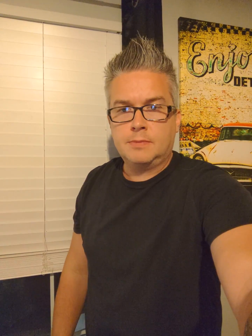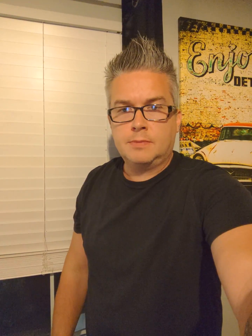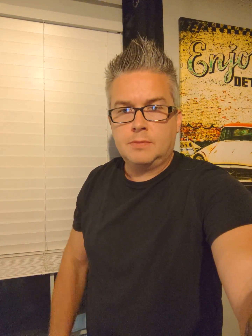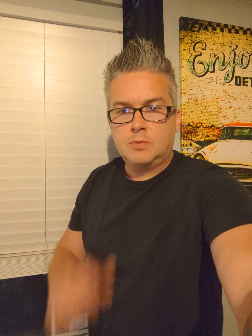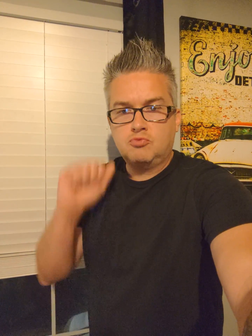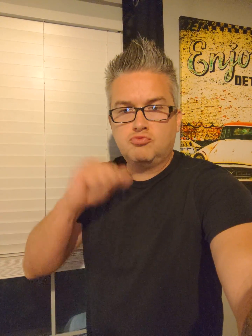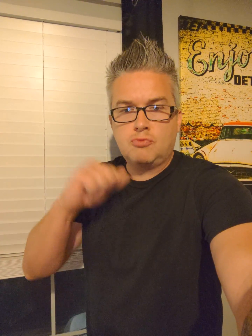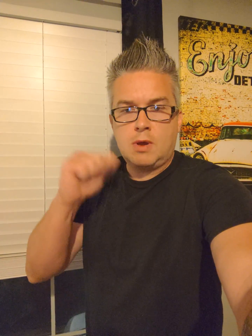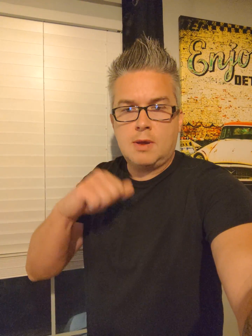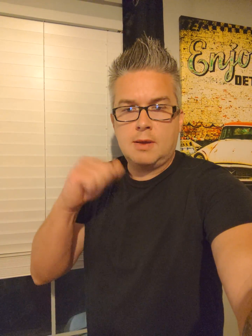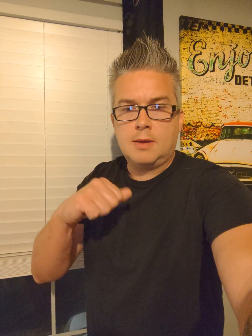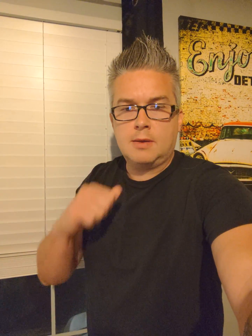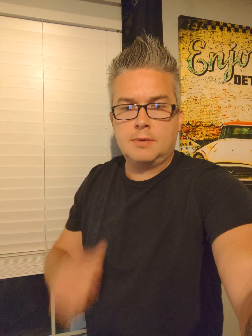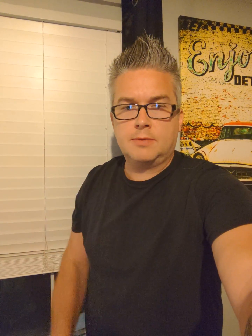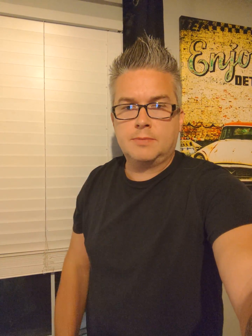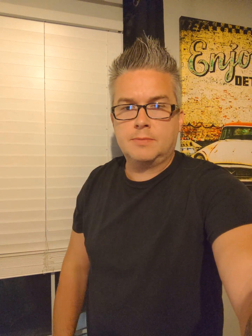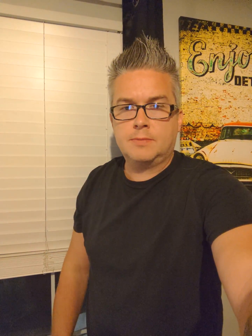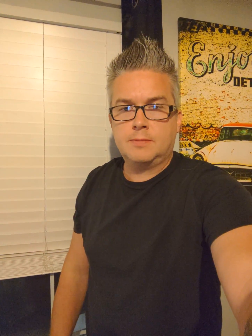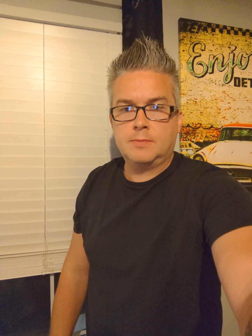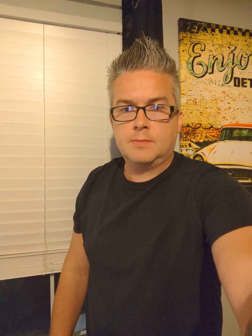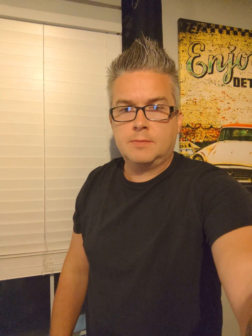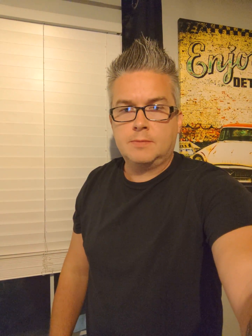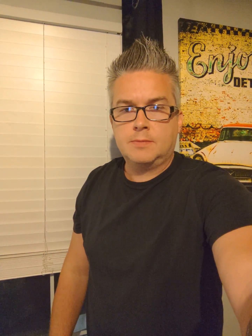rock